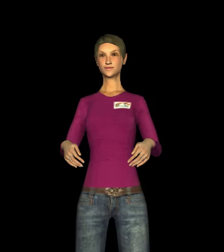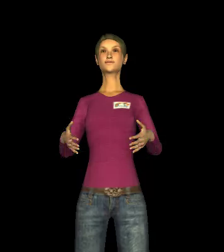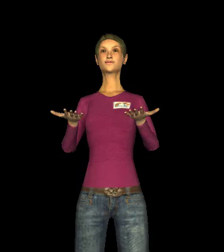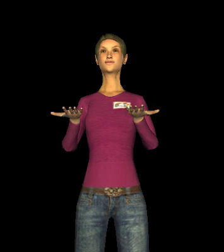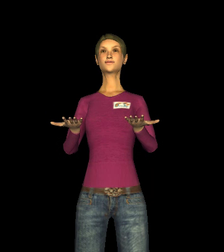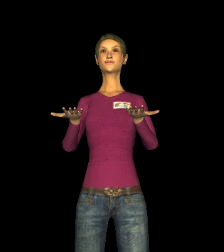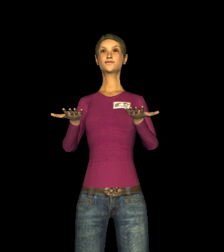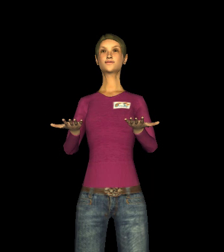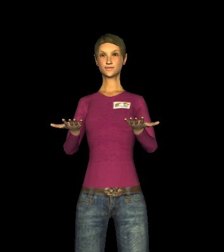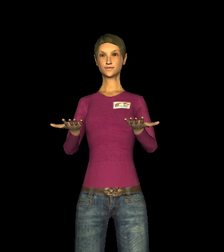الآن